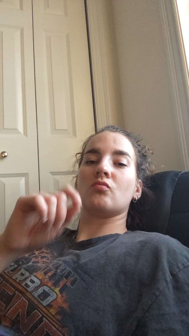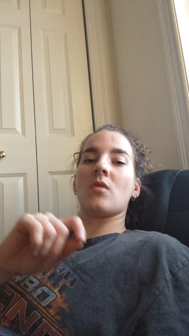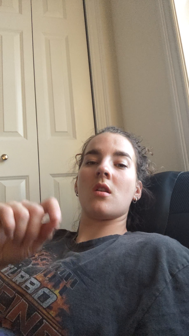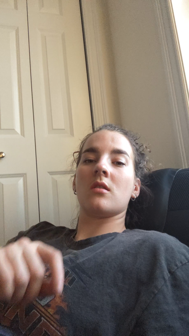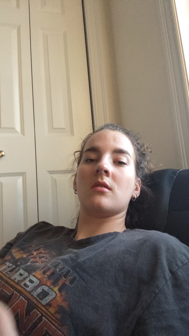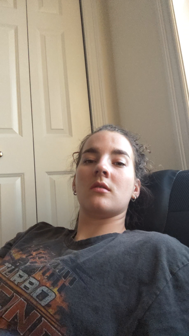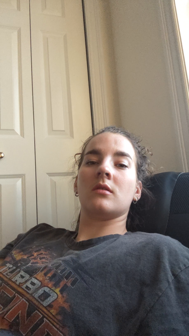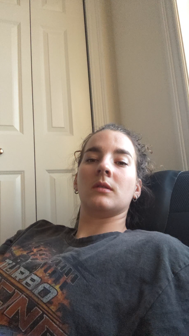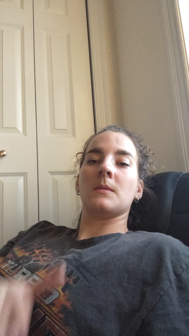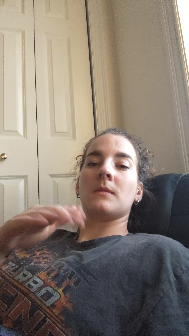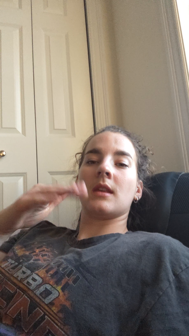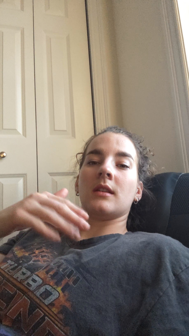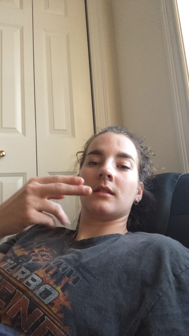pet's name